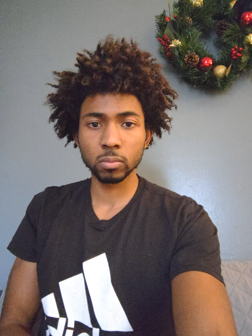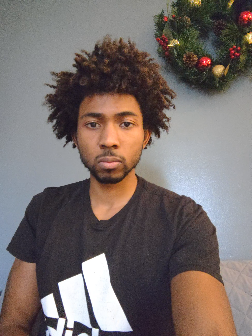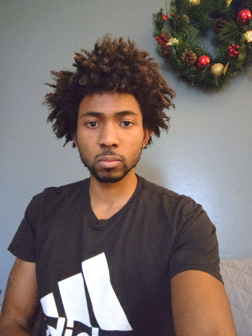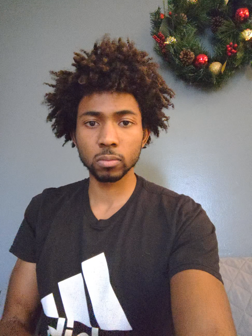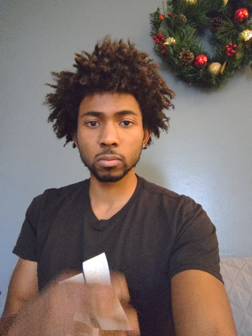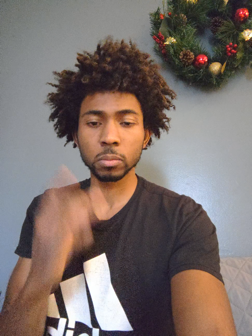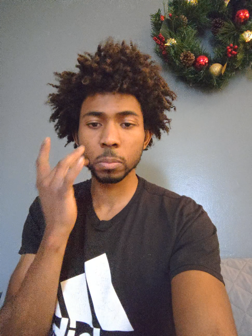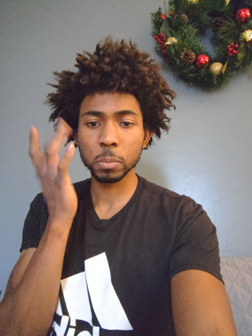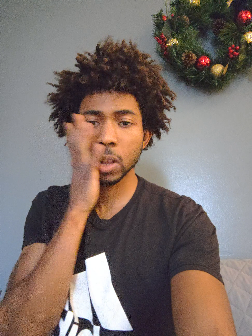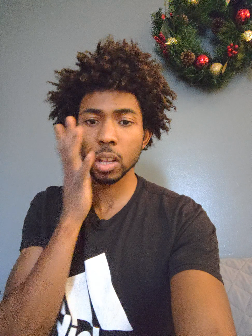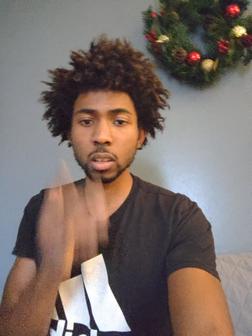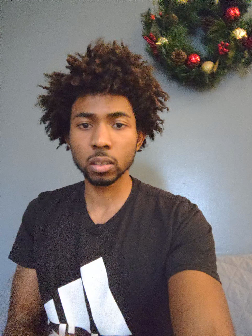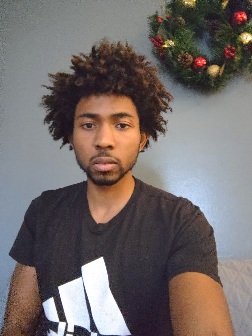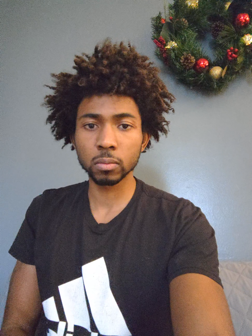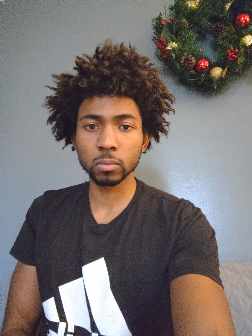bee